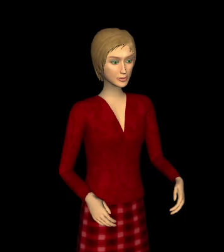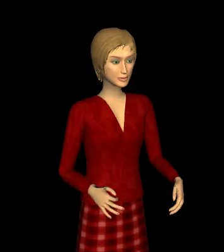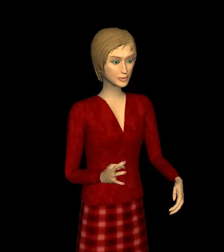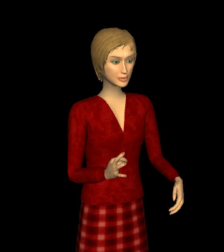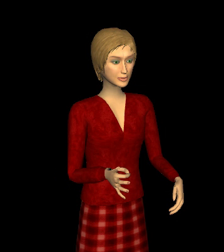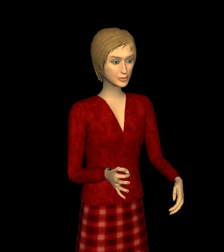نعم